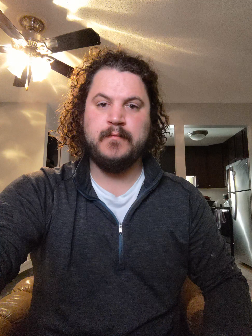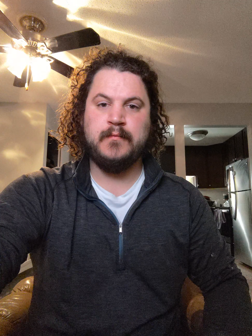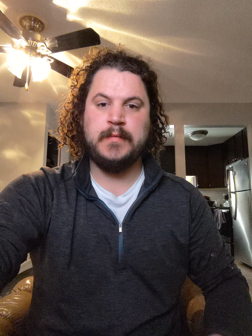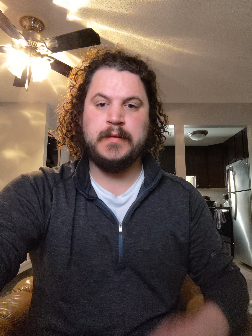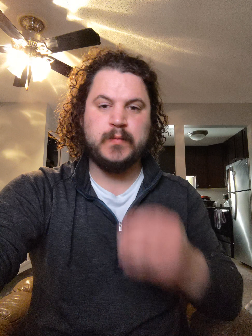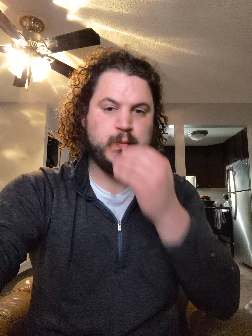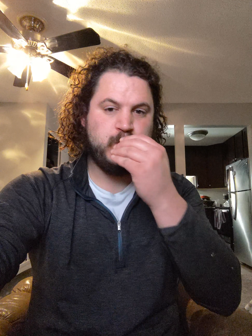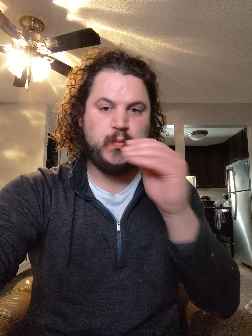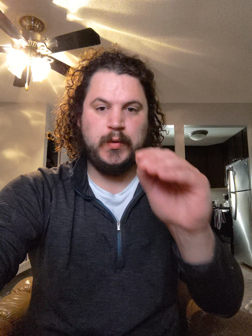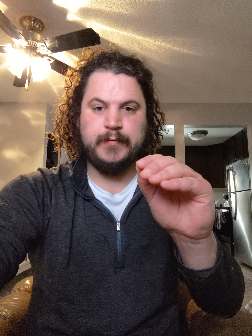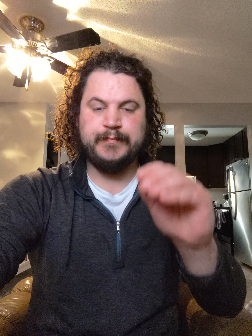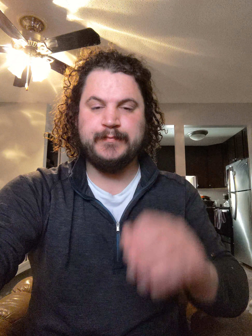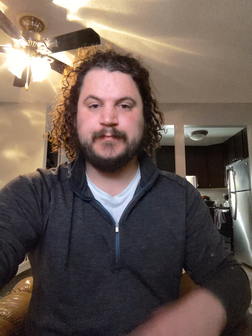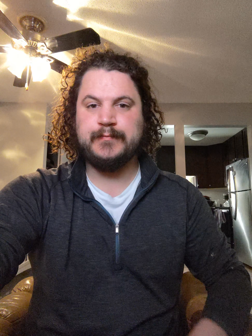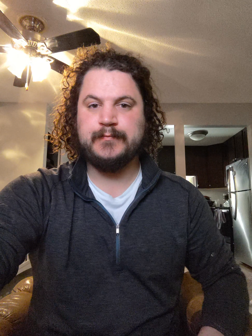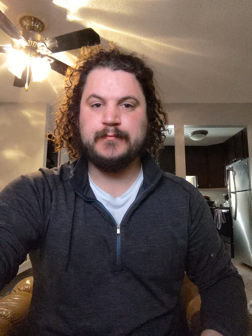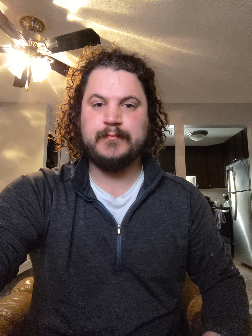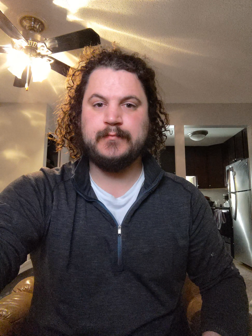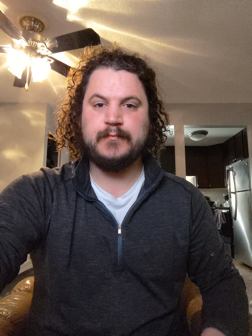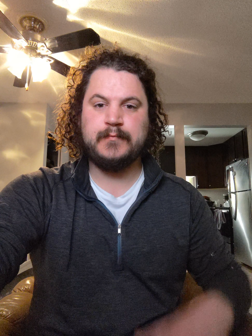kiss